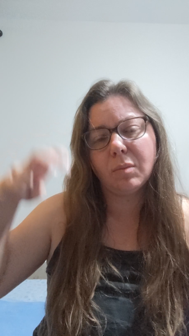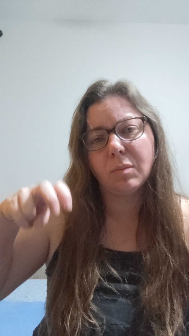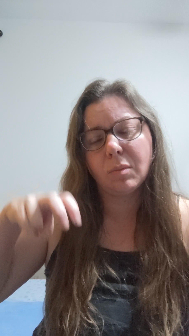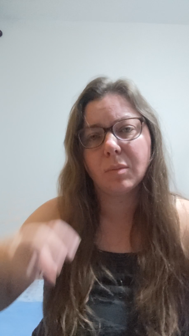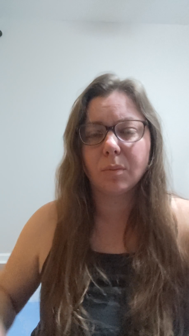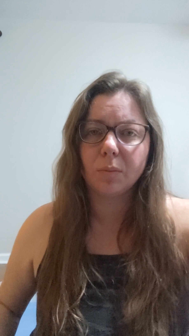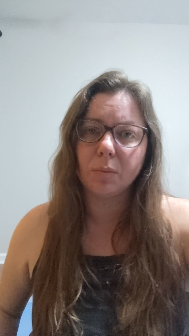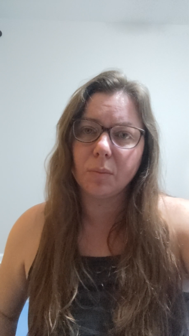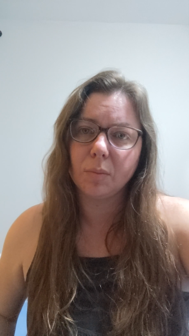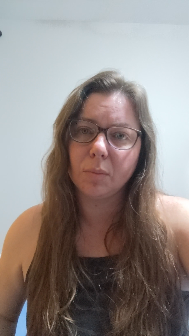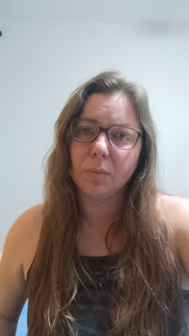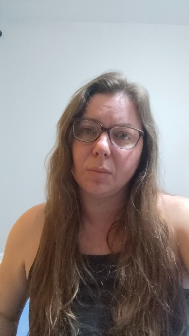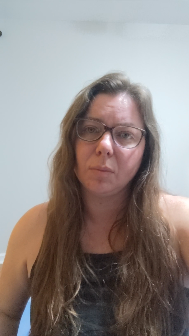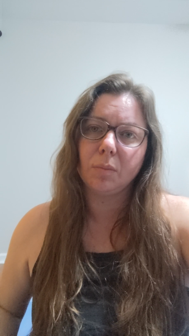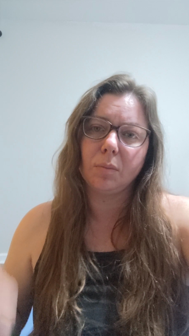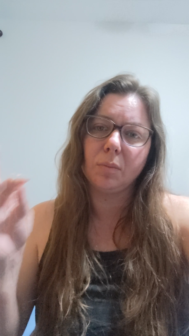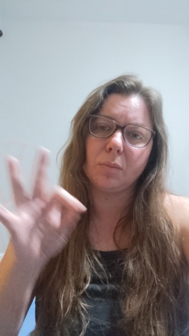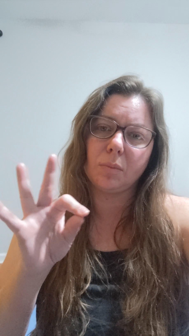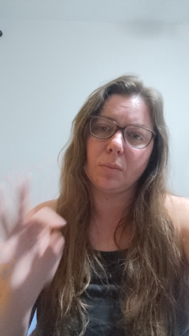fit